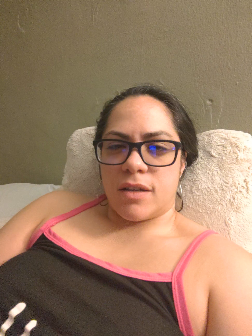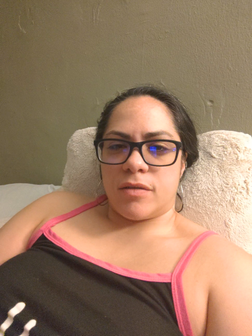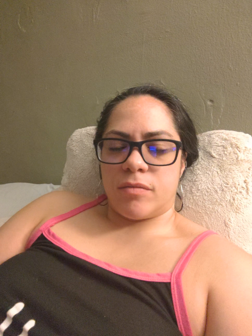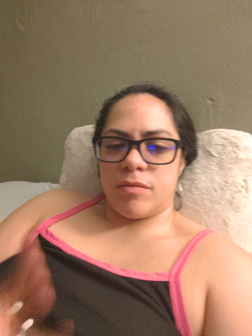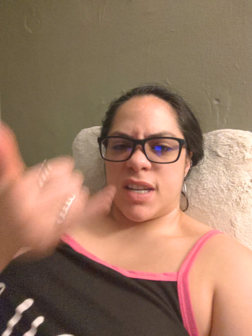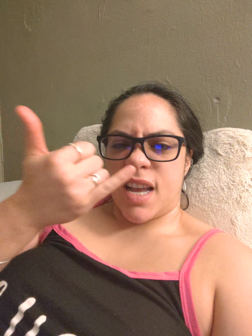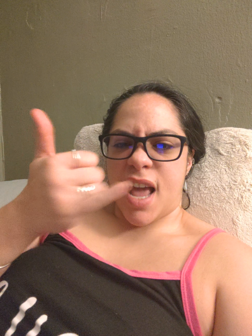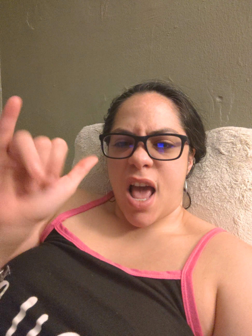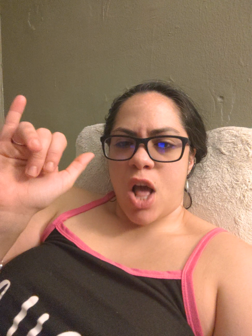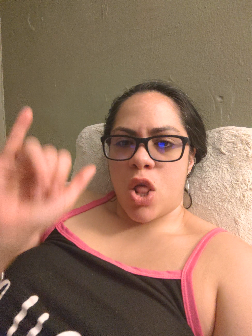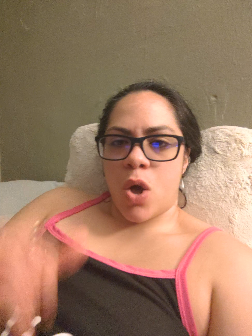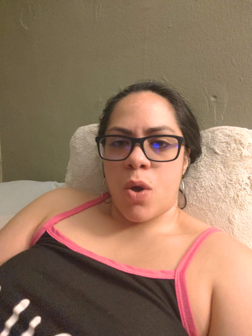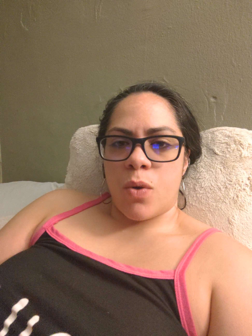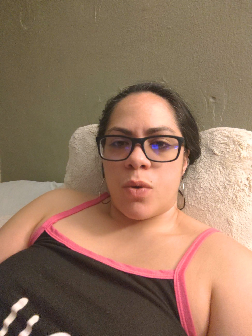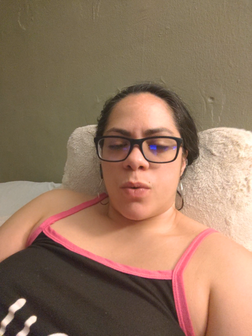yellow